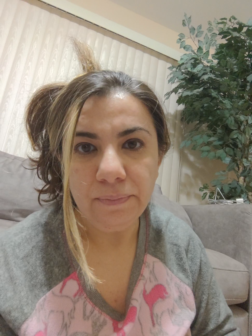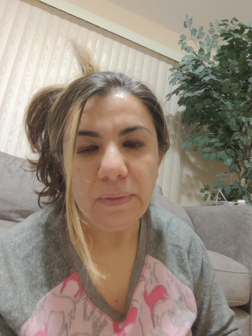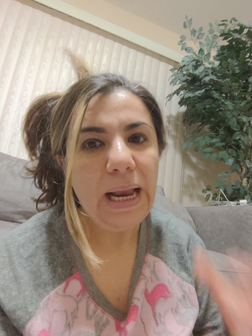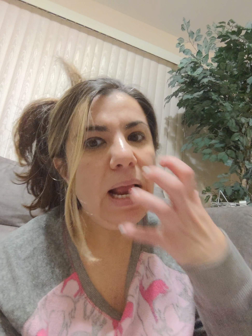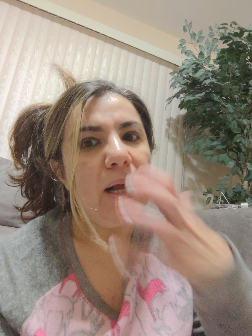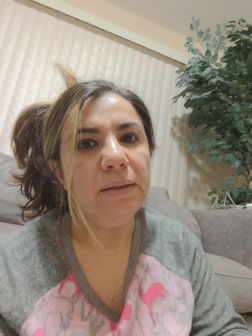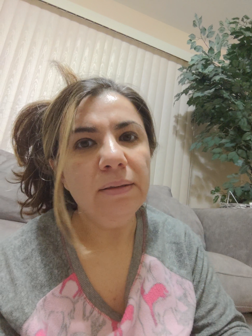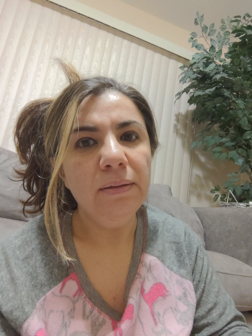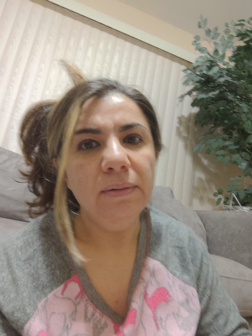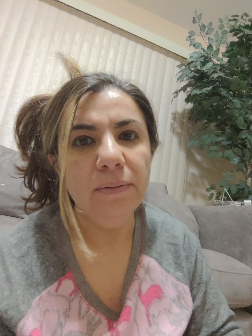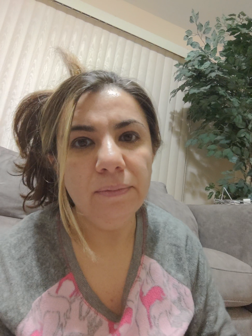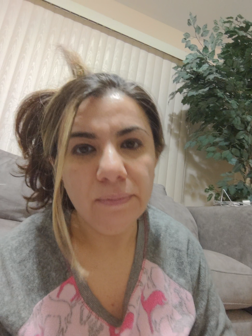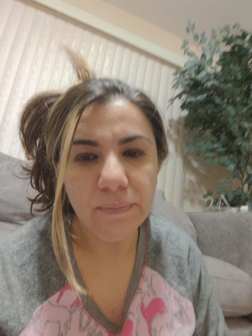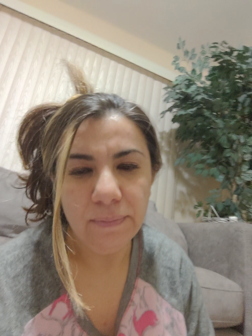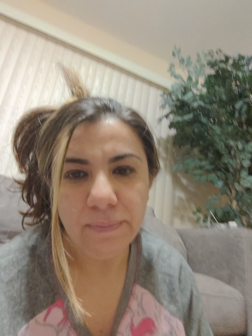hot